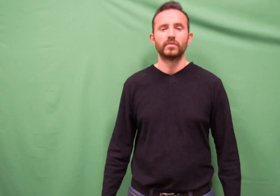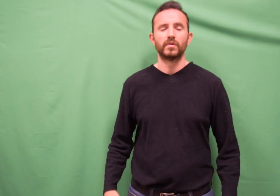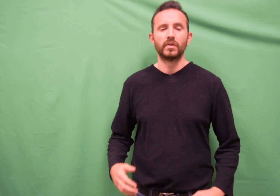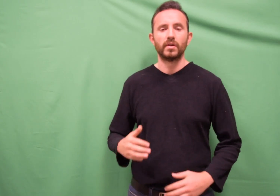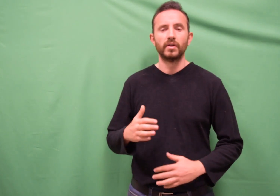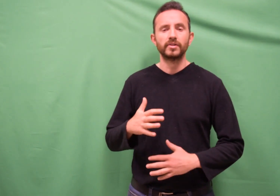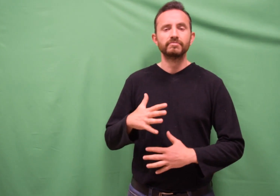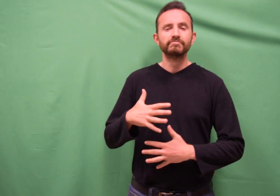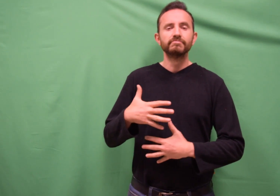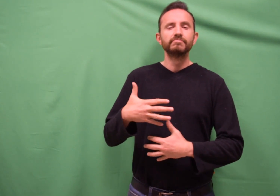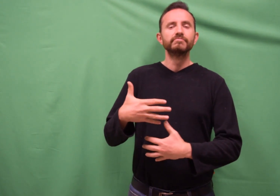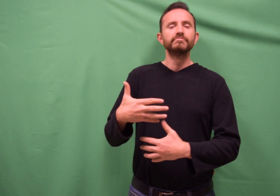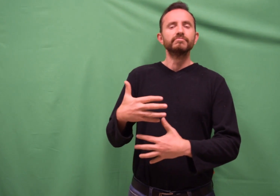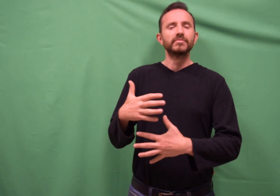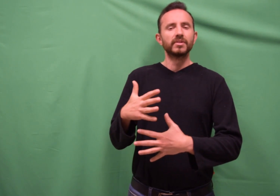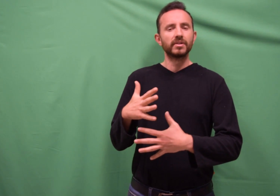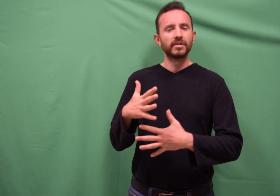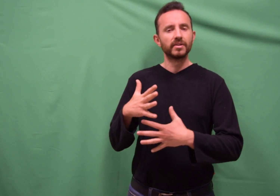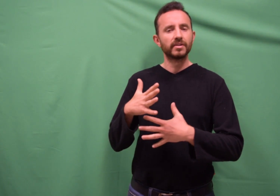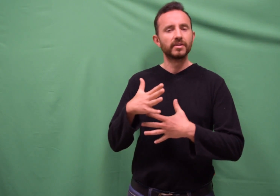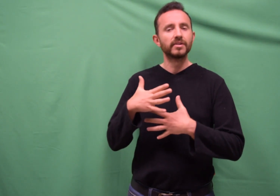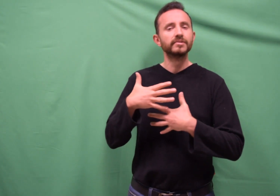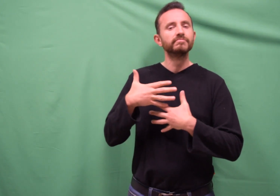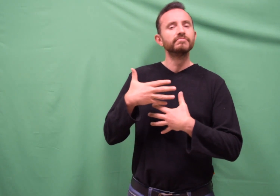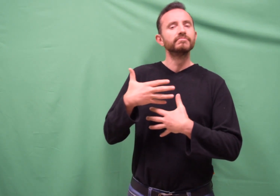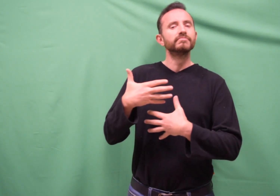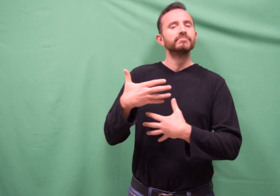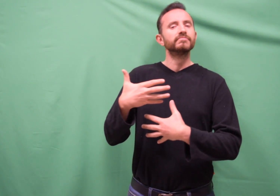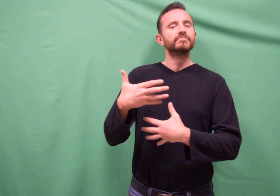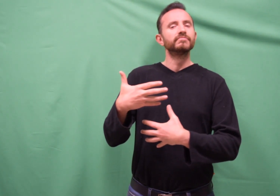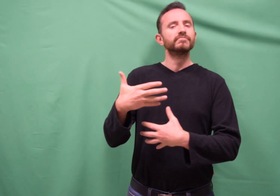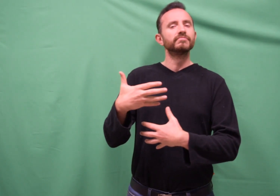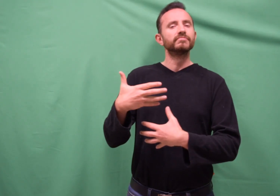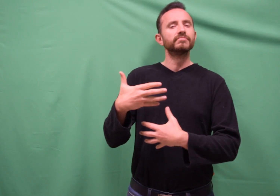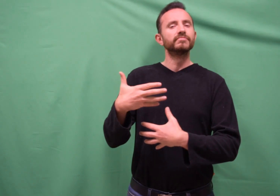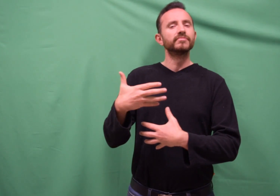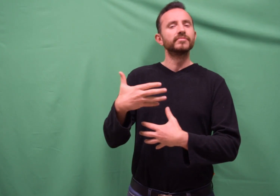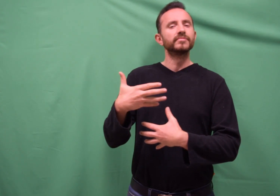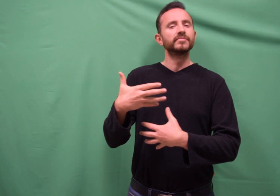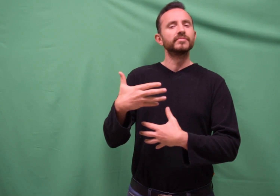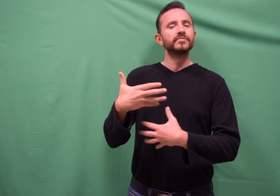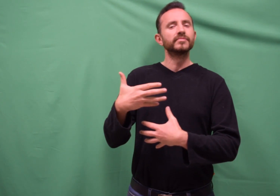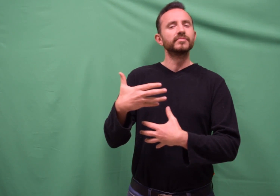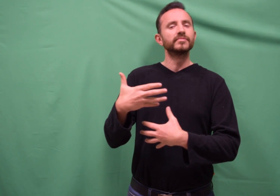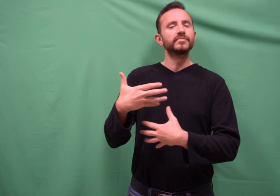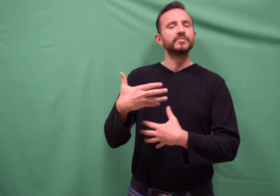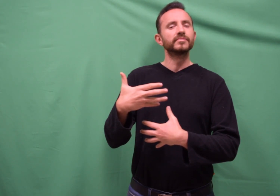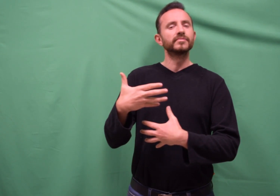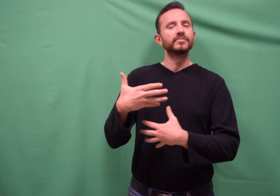respirar